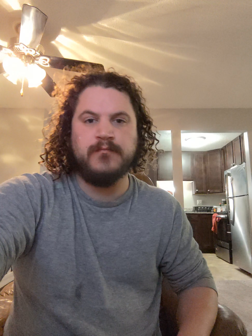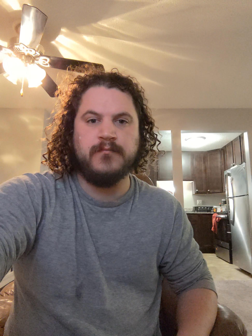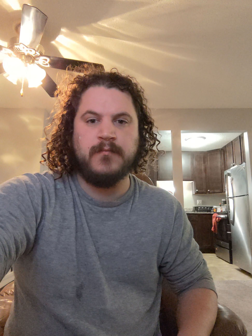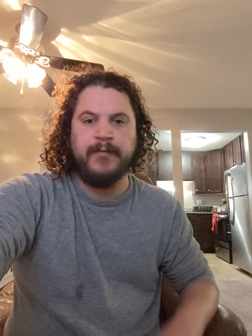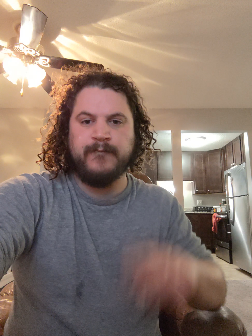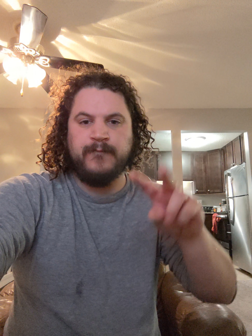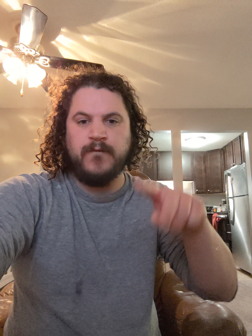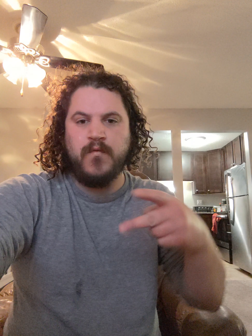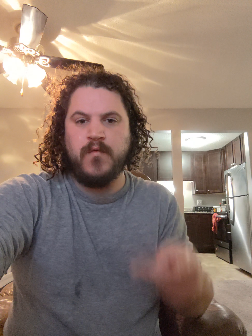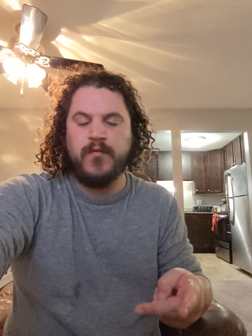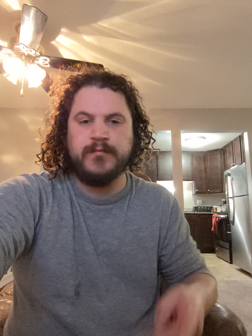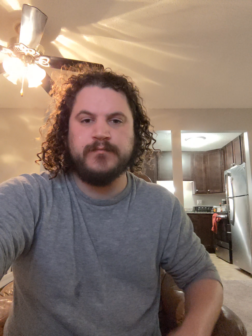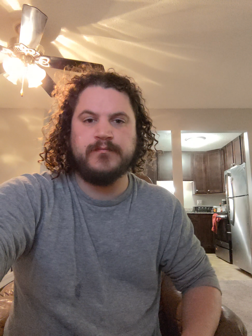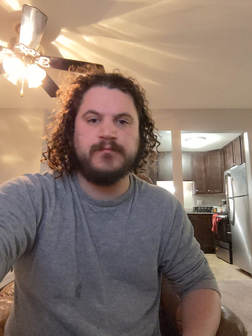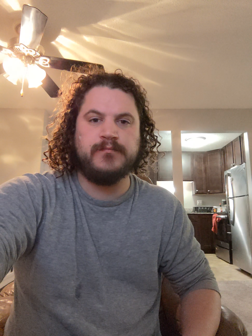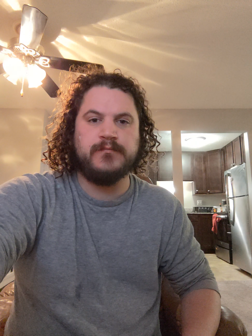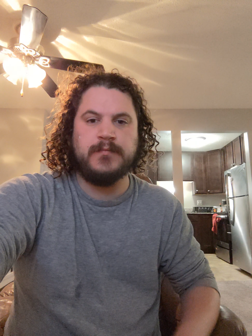fall